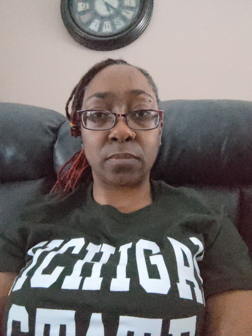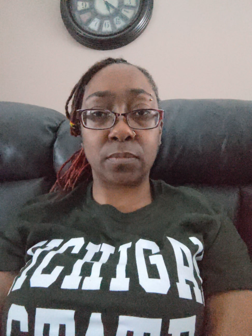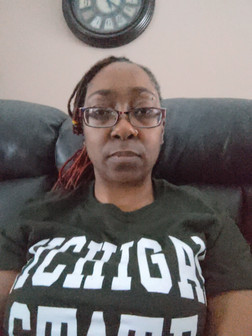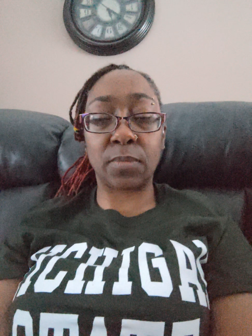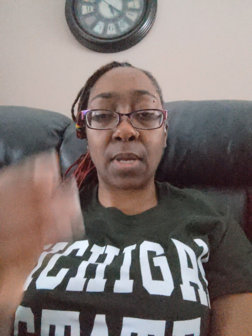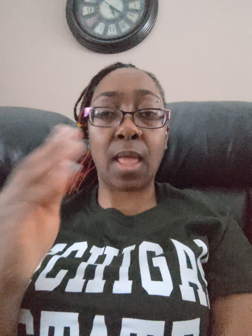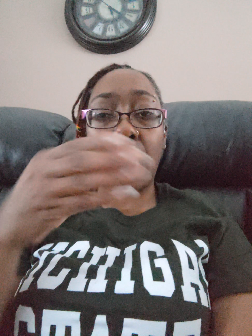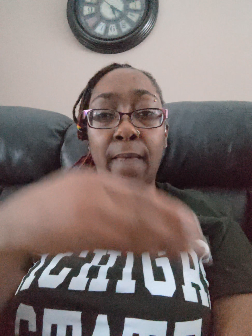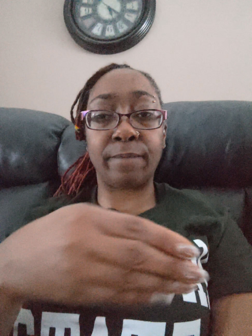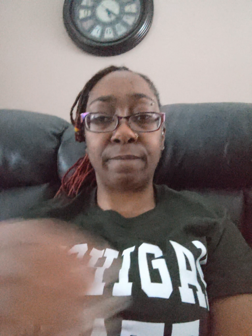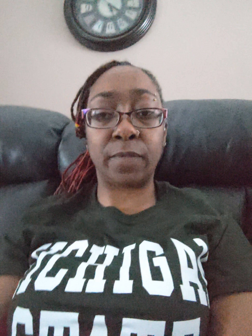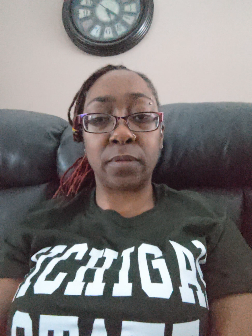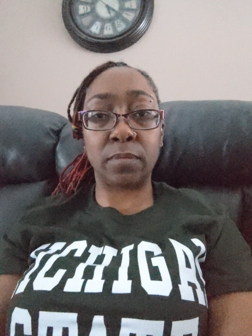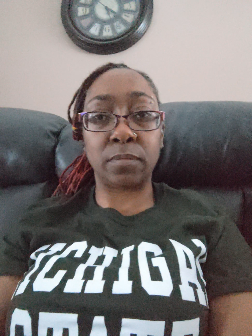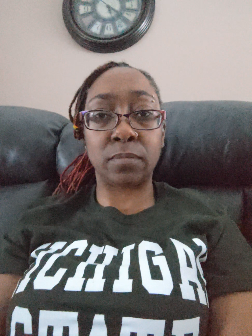after